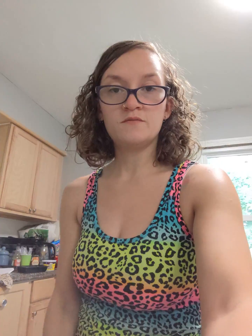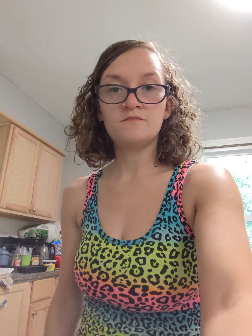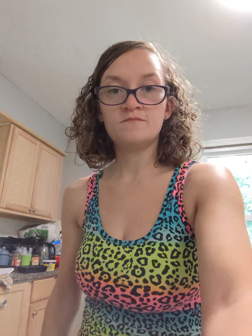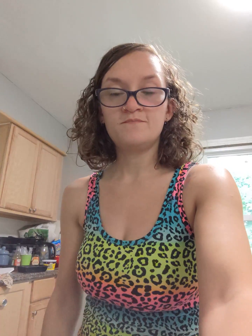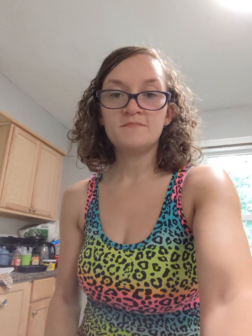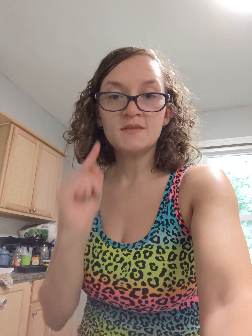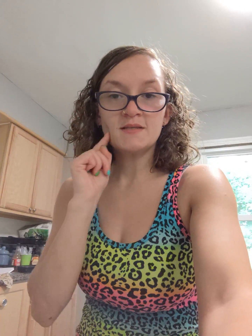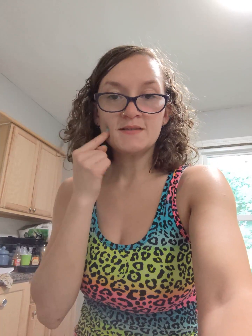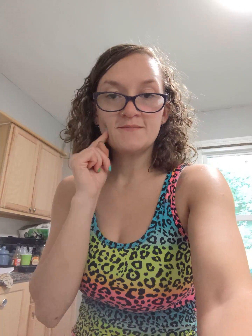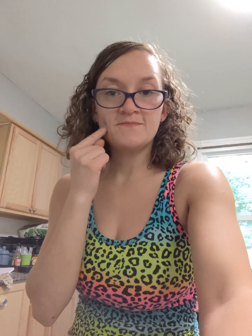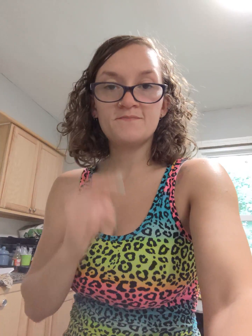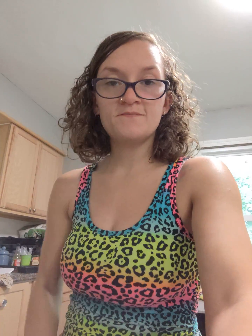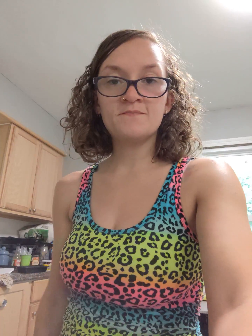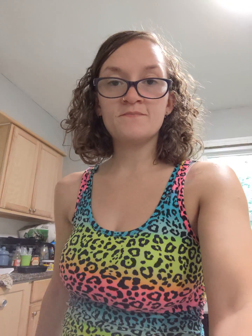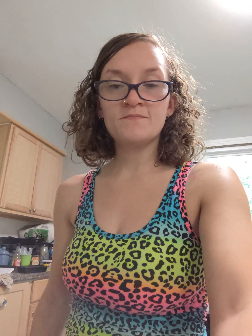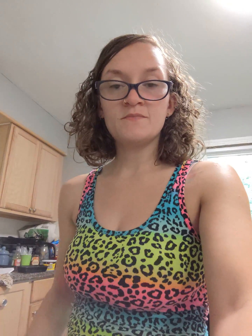candy